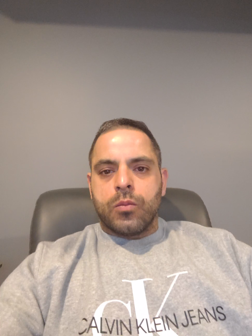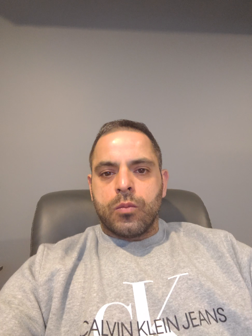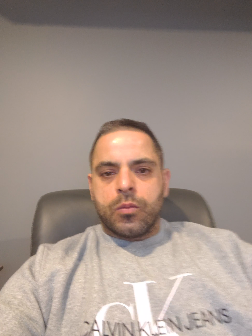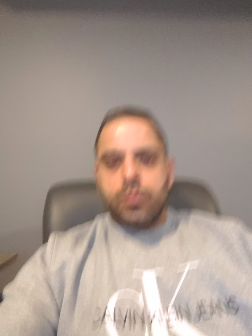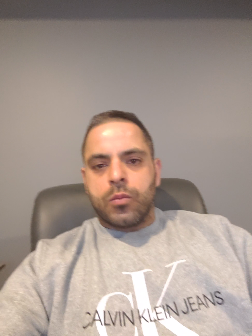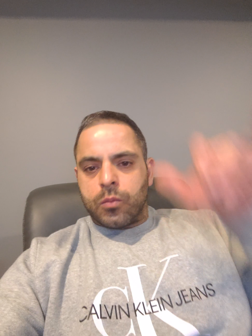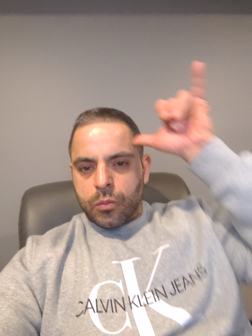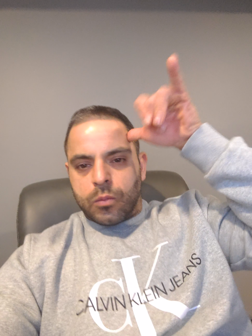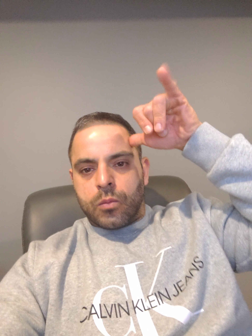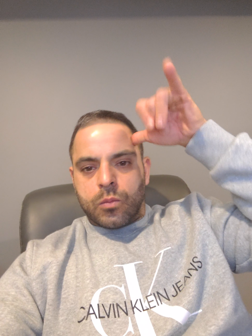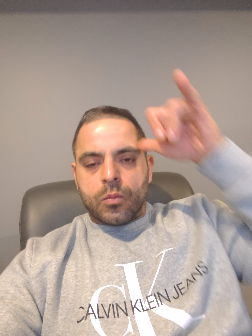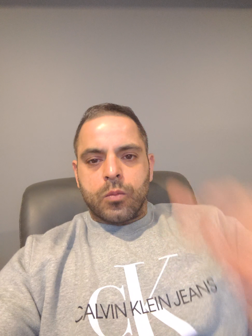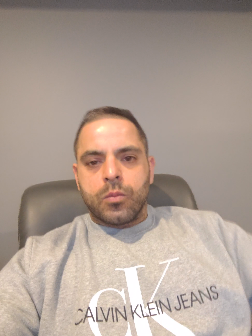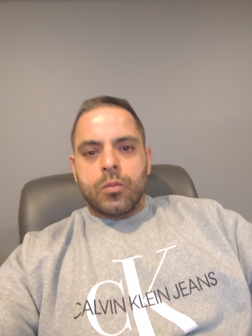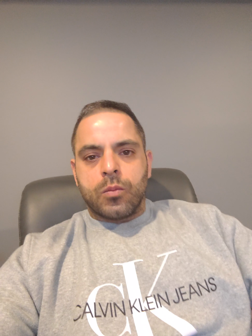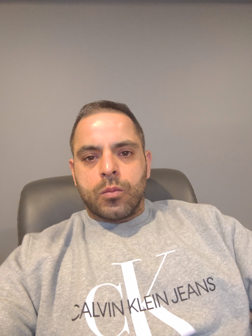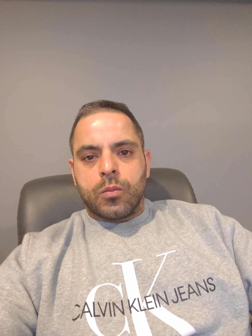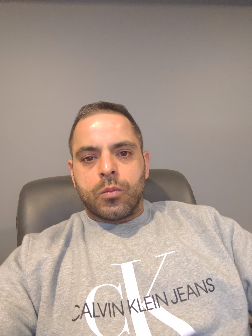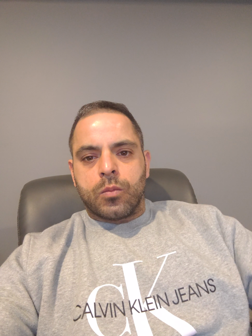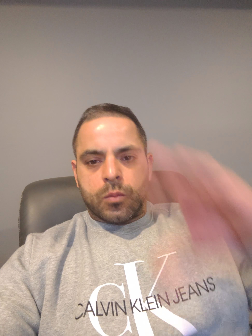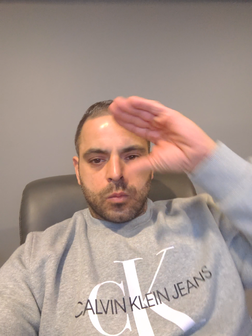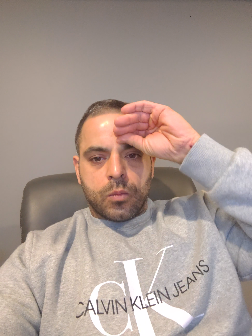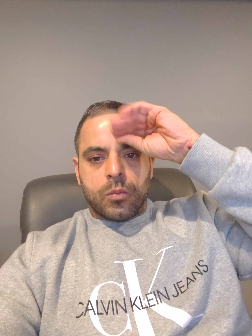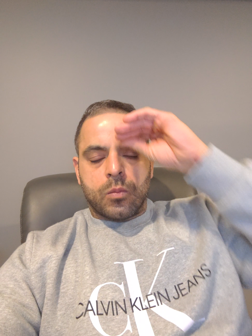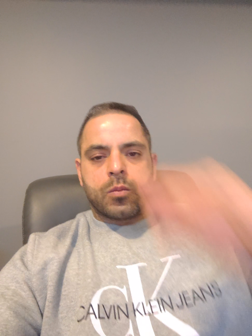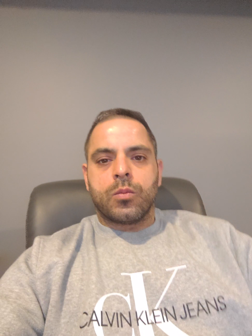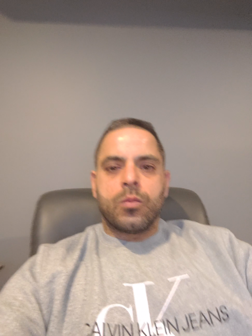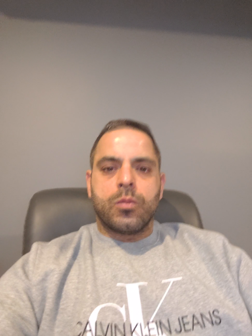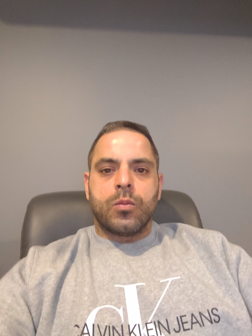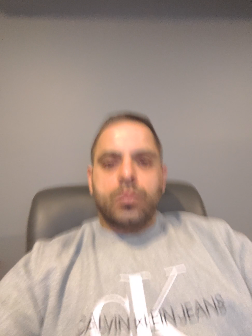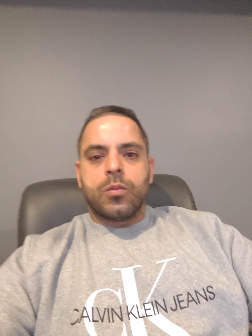cowboy